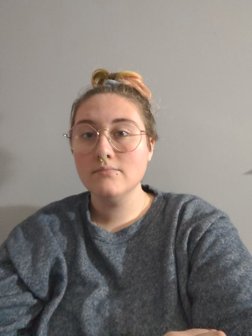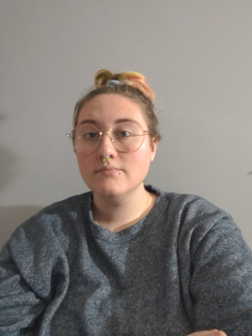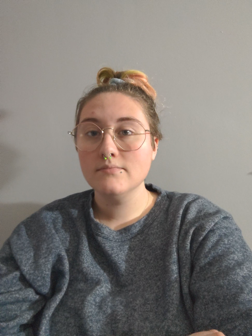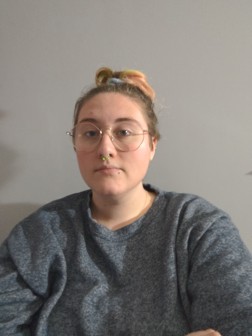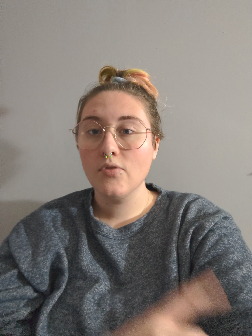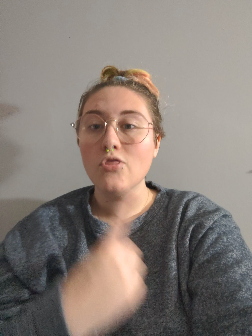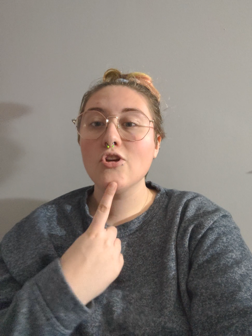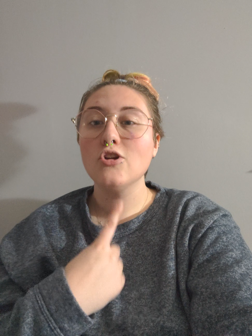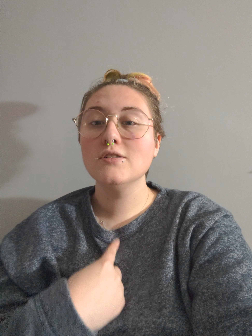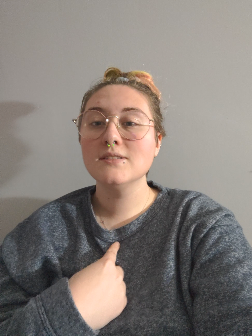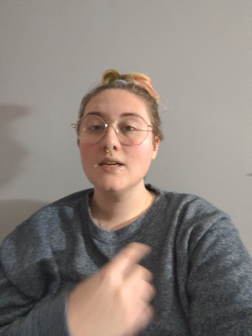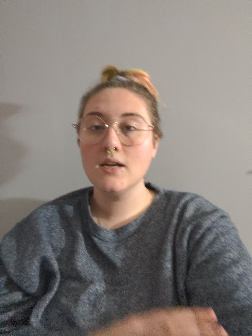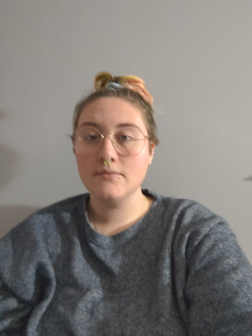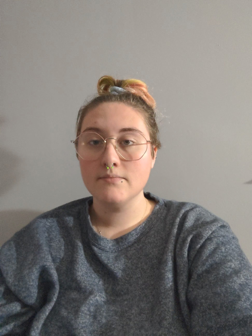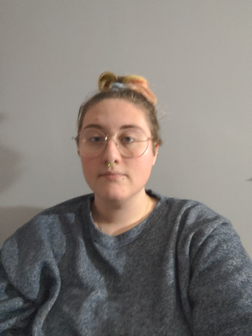thirsty